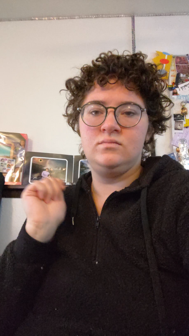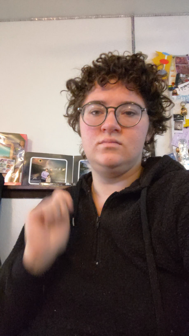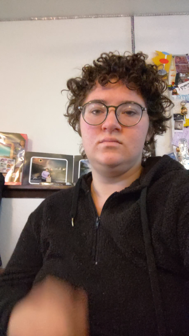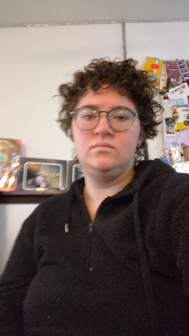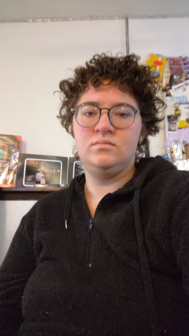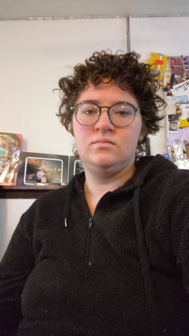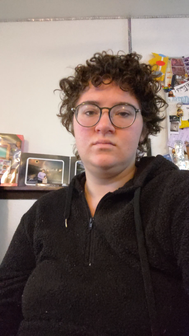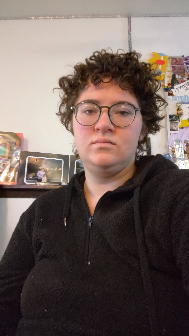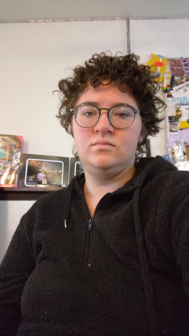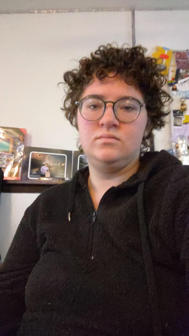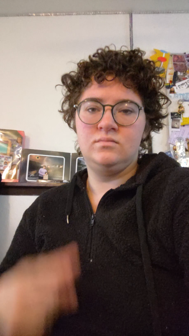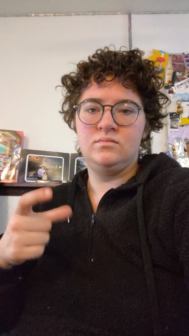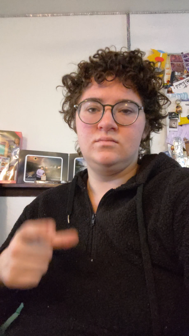plate